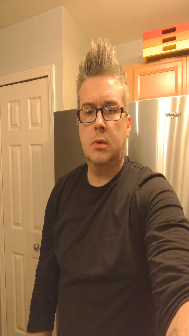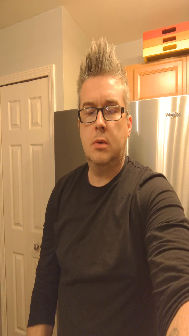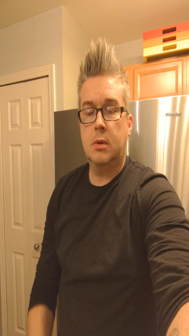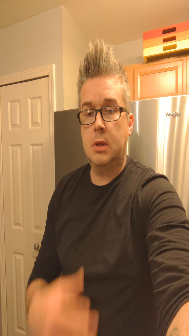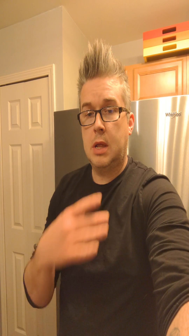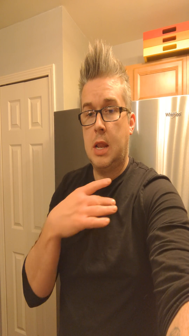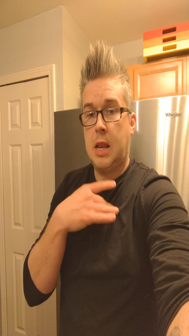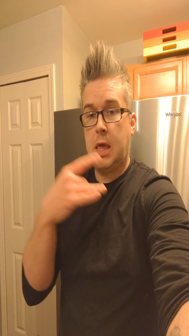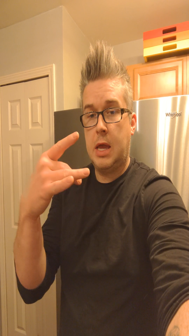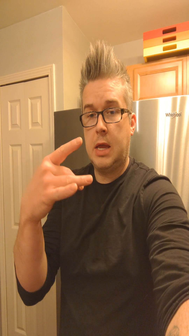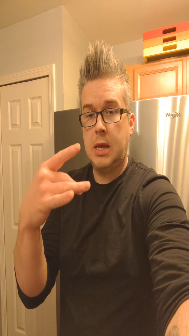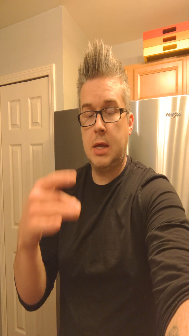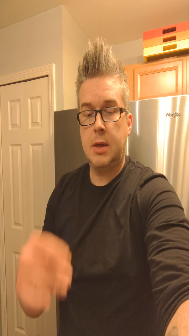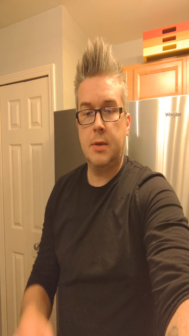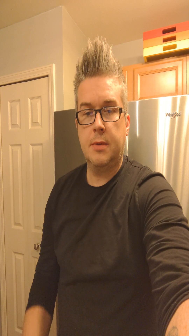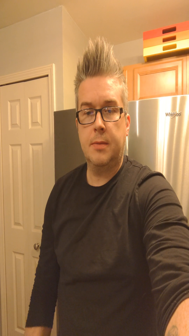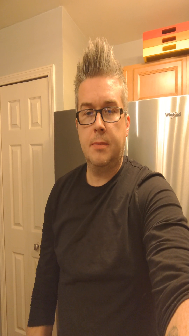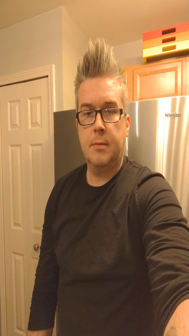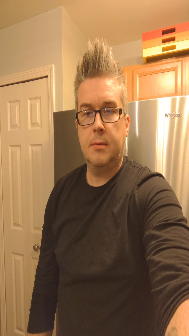like